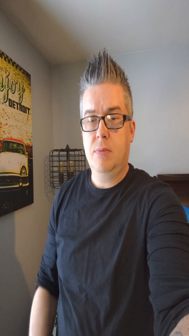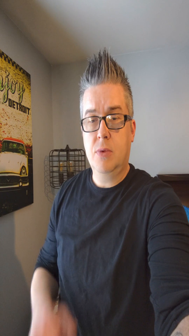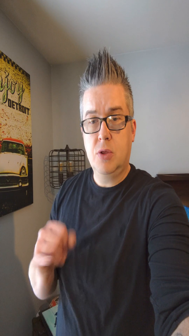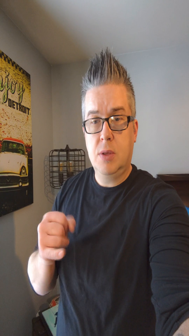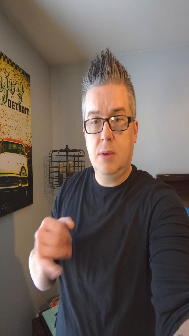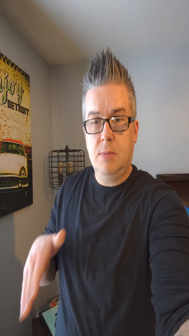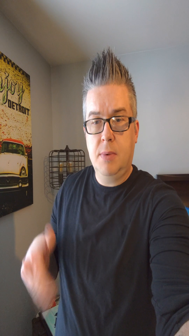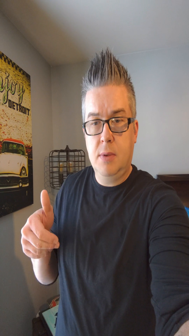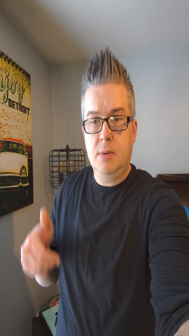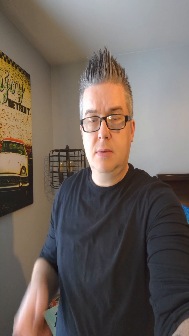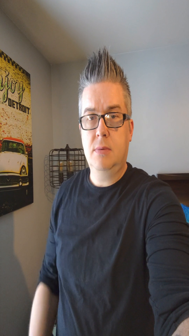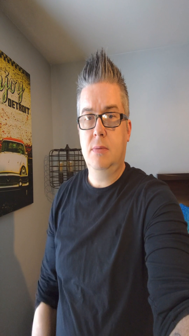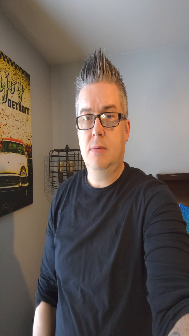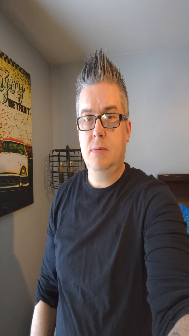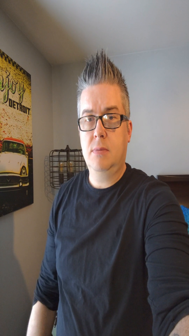jeans